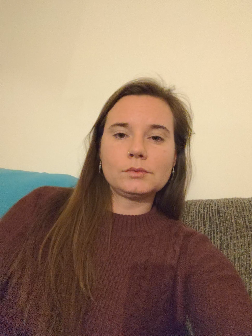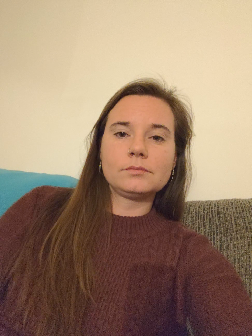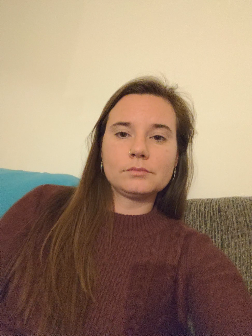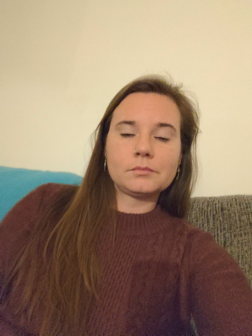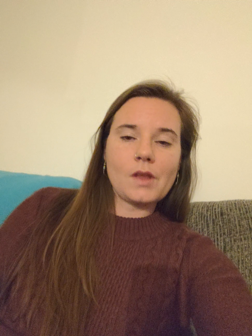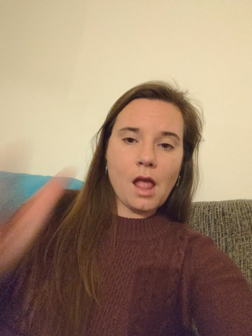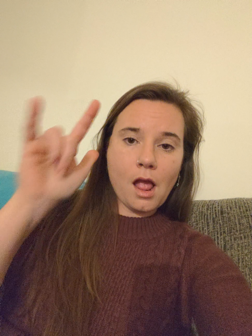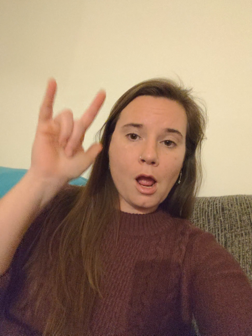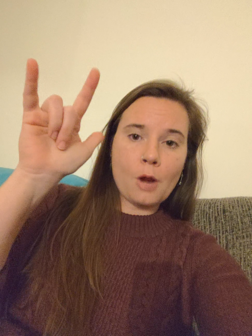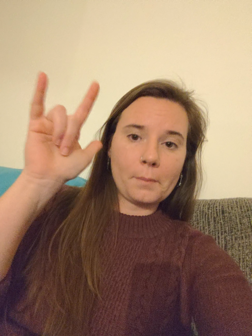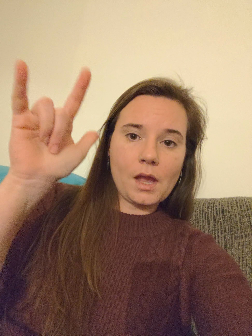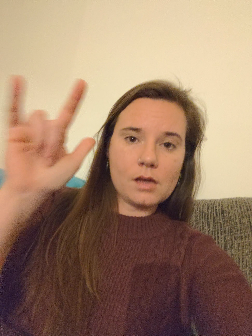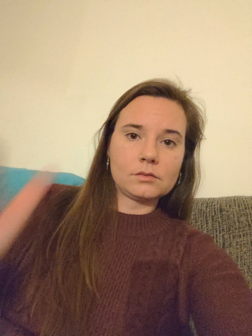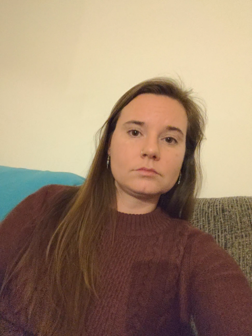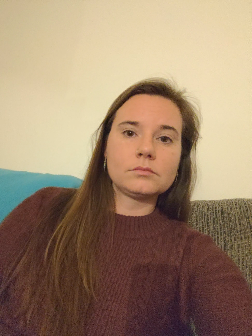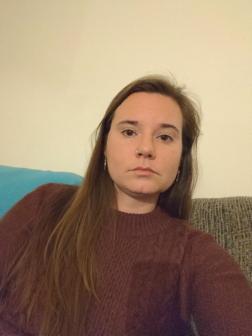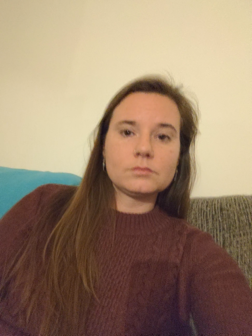airplane